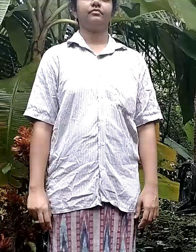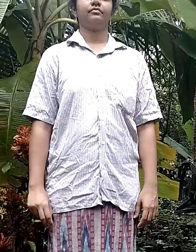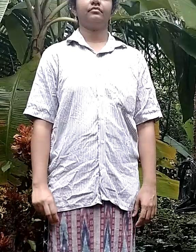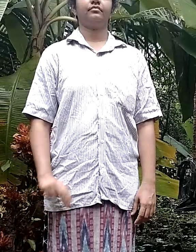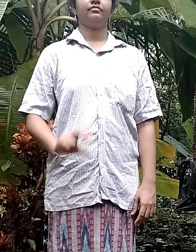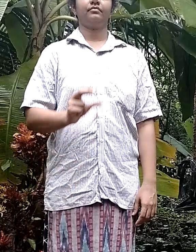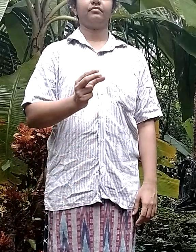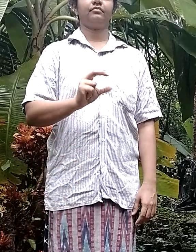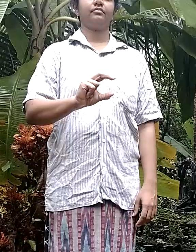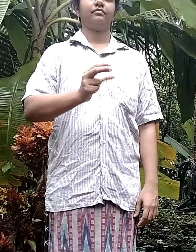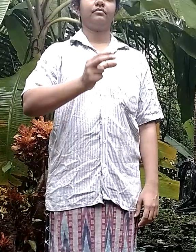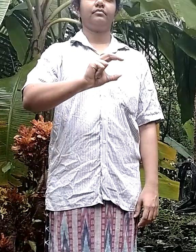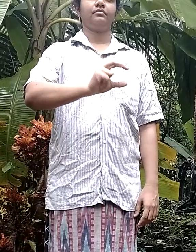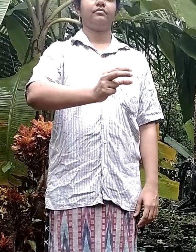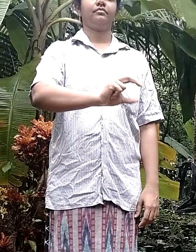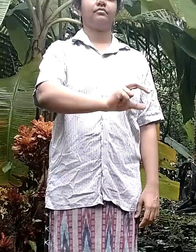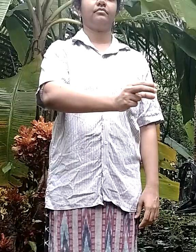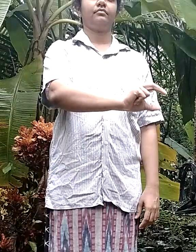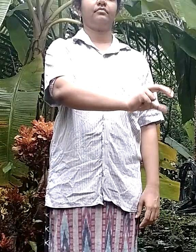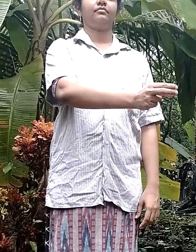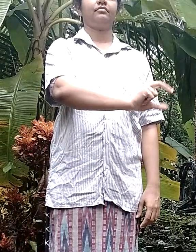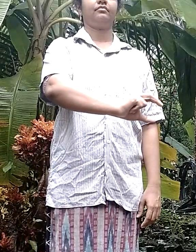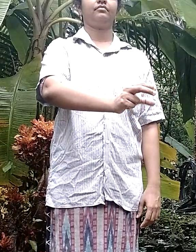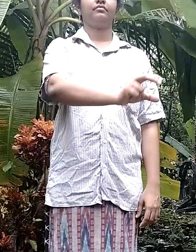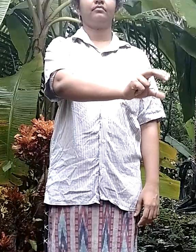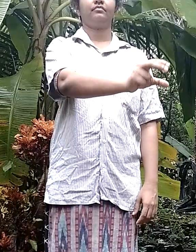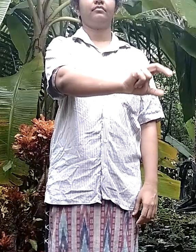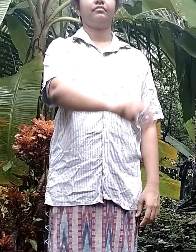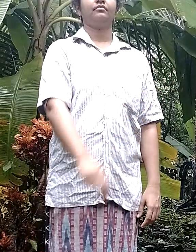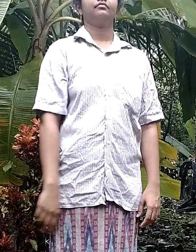Rat